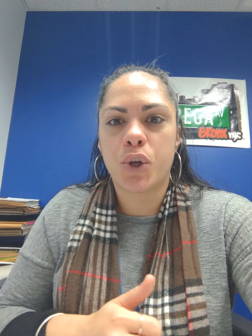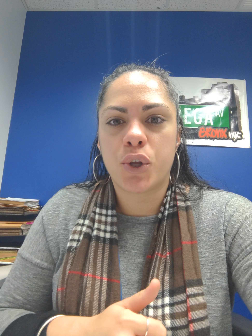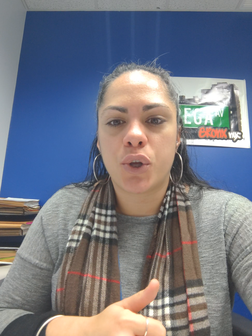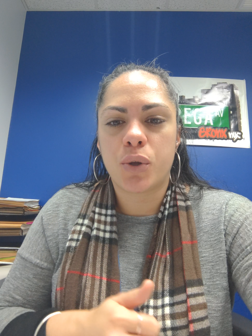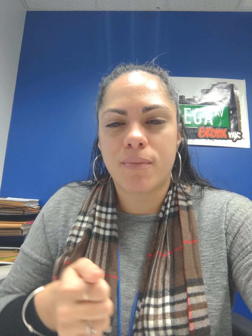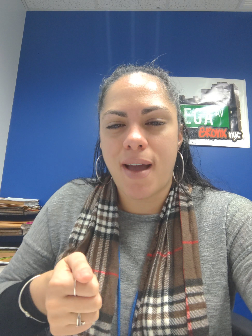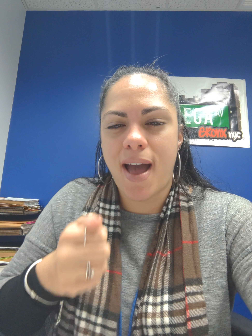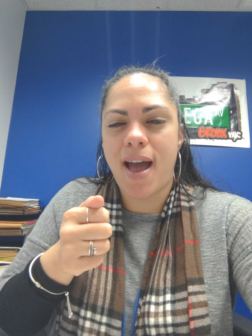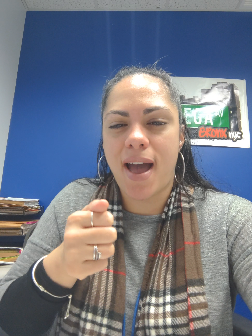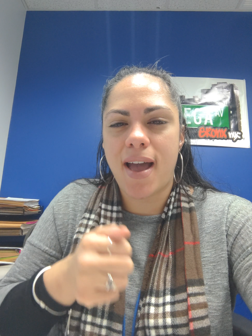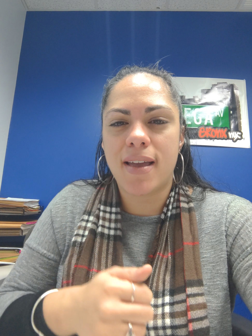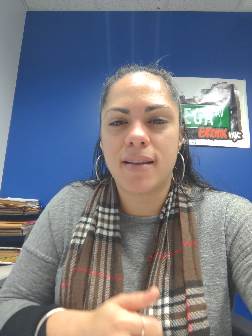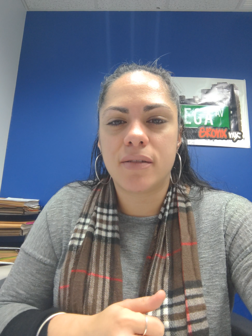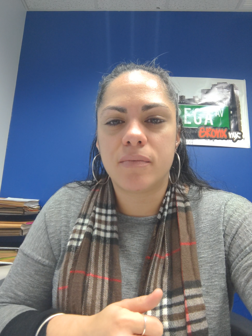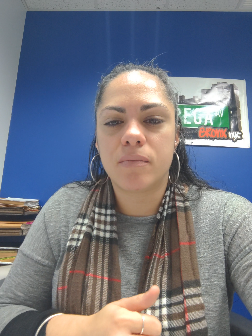hide